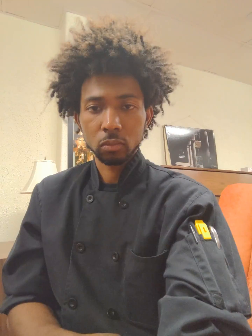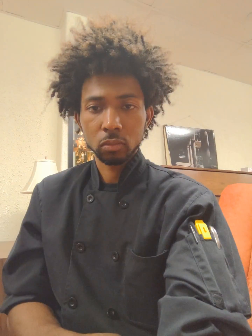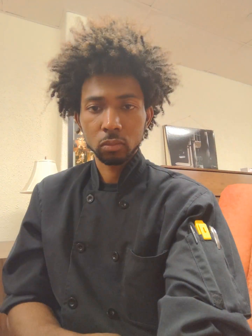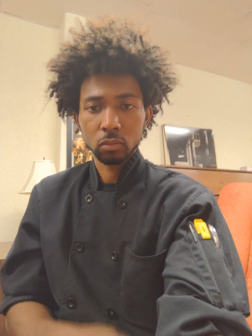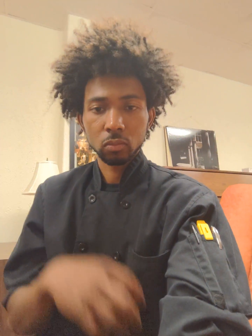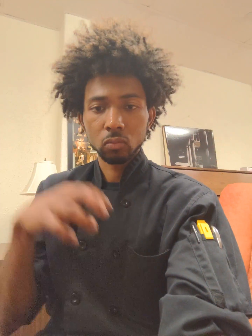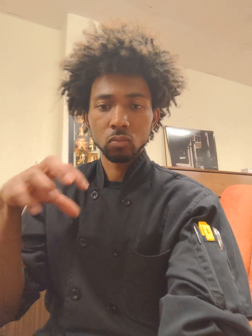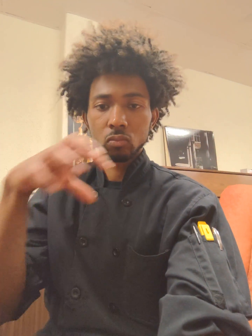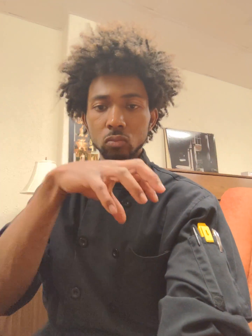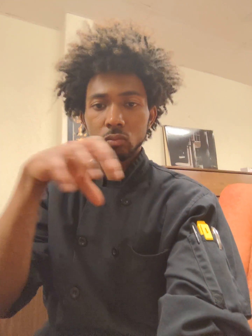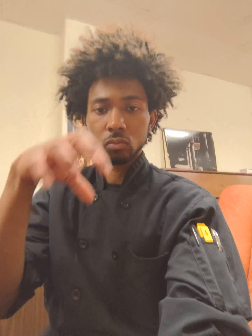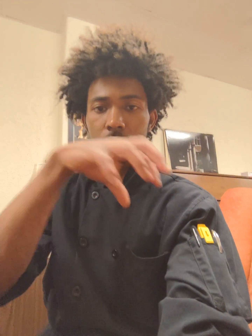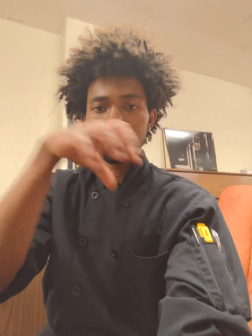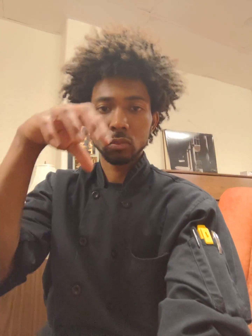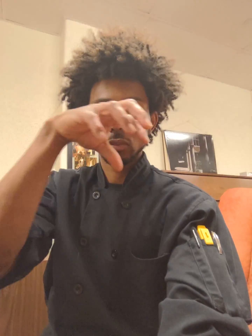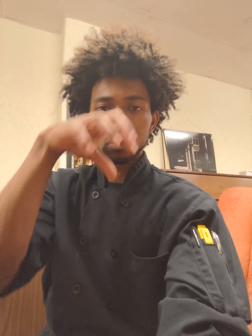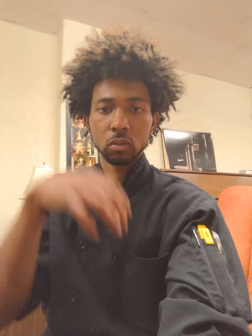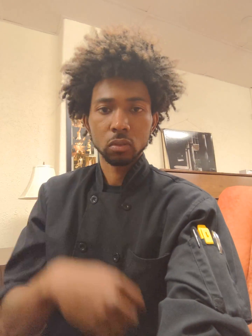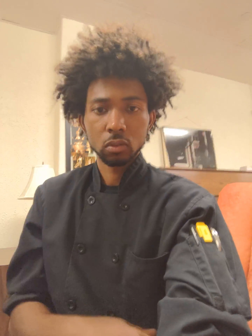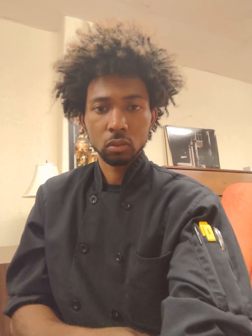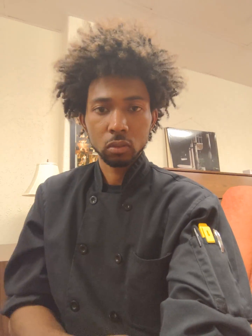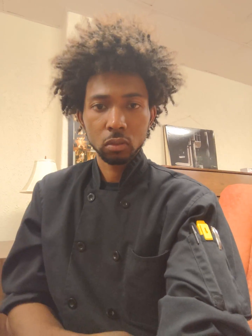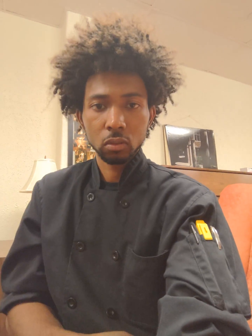block